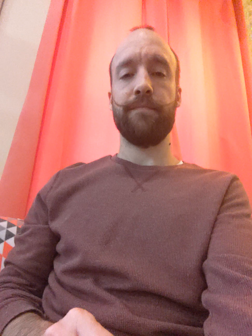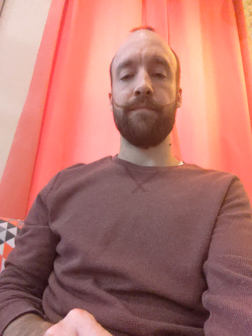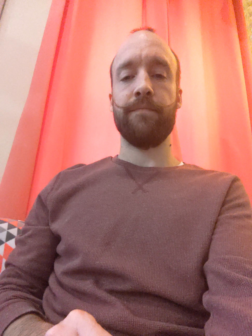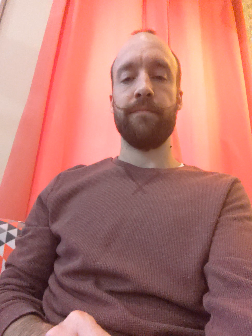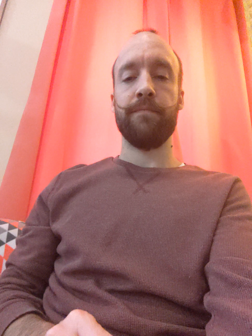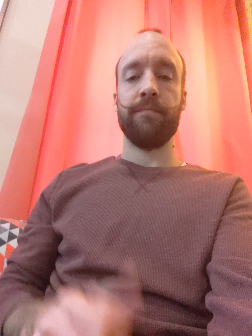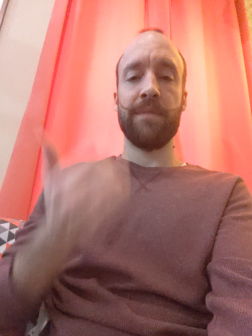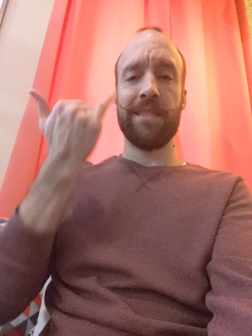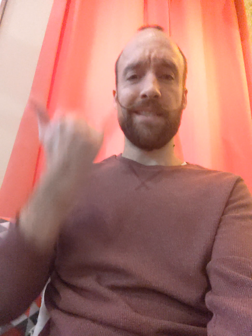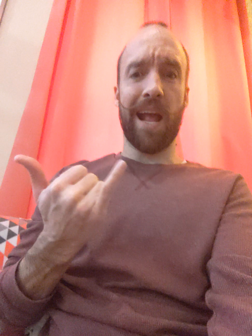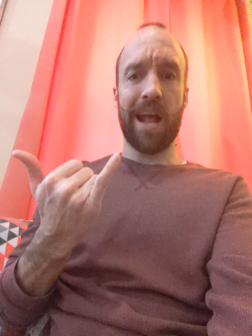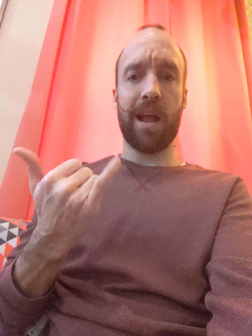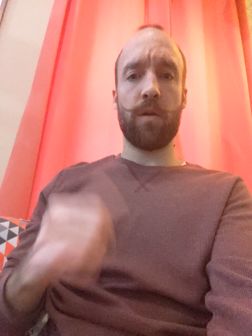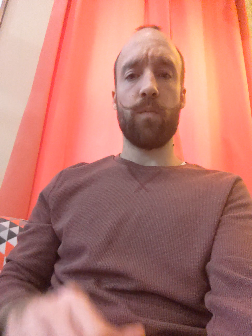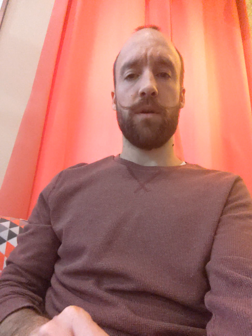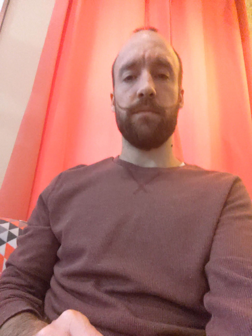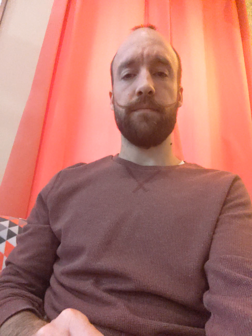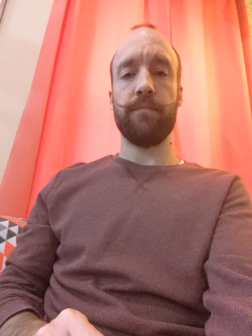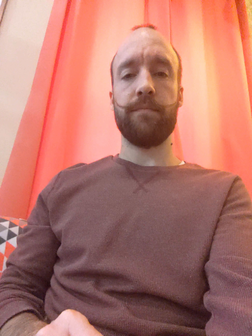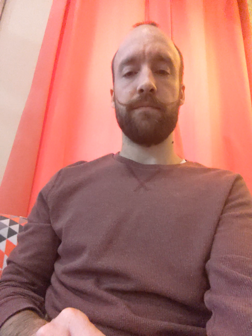now